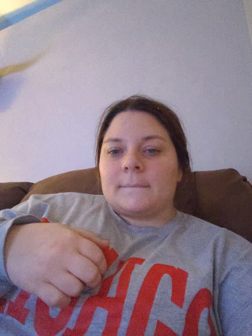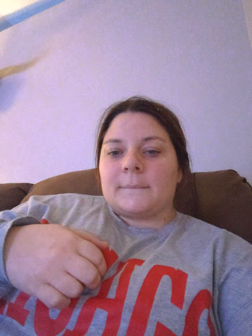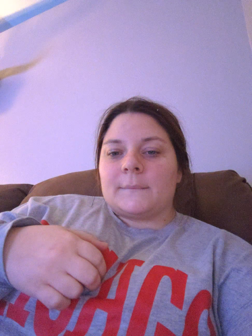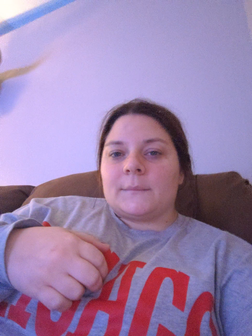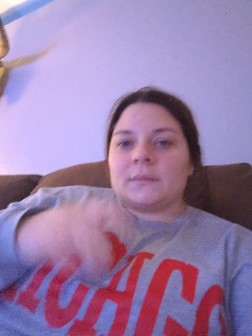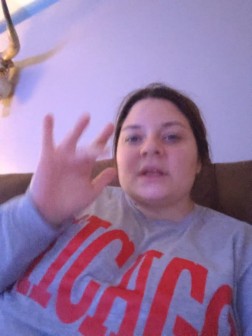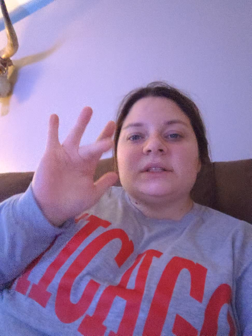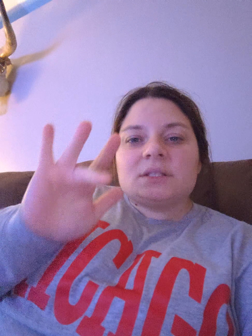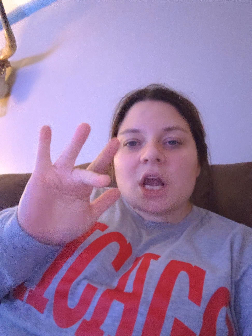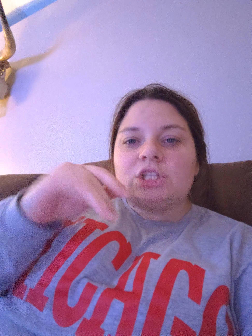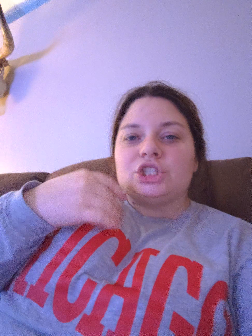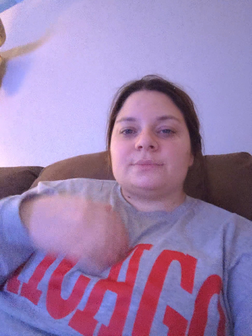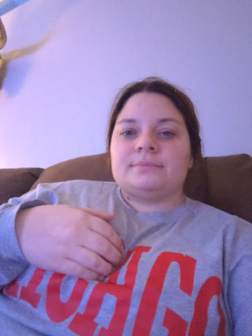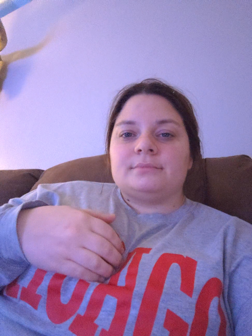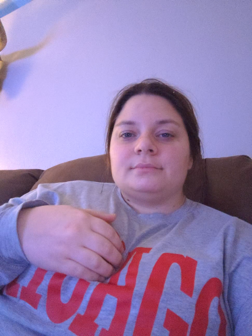touch